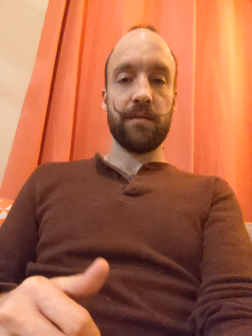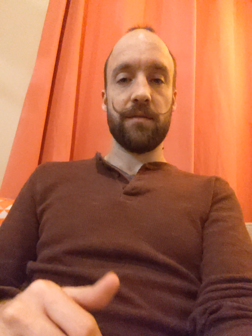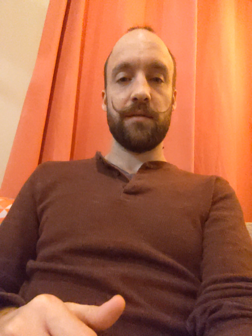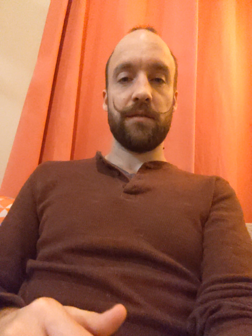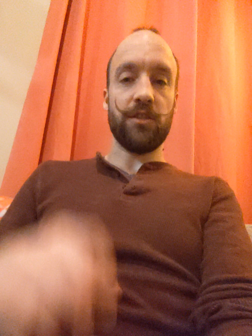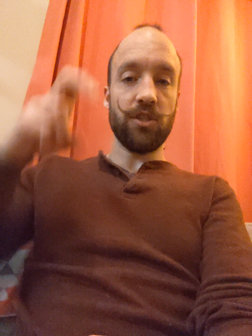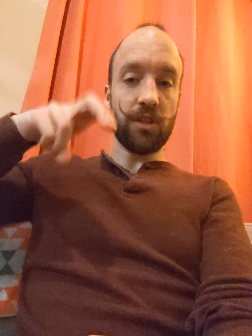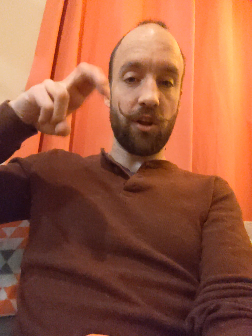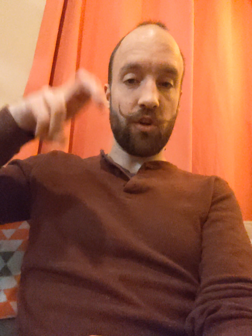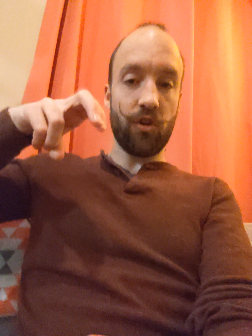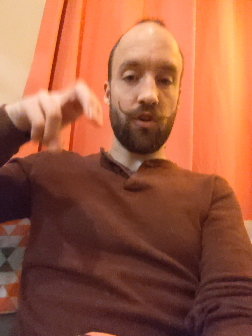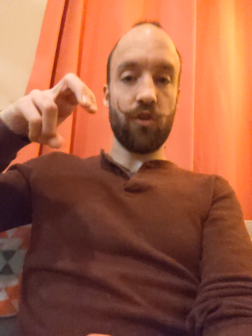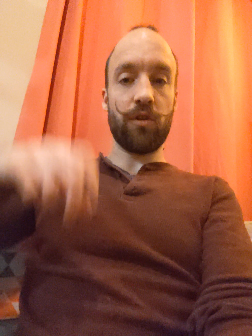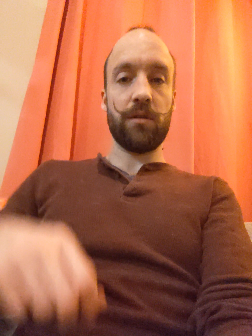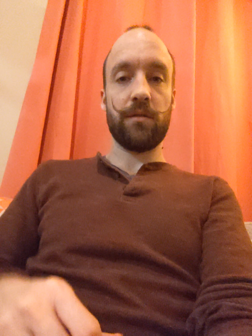chair